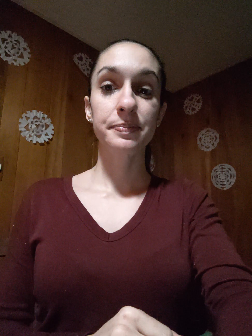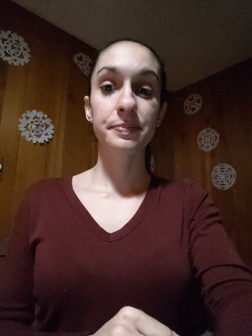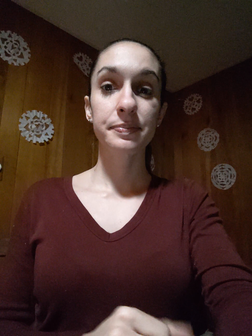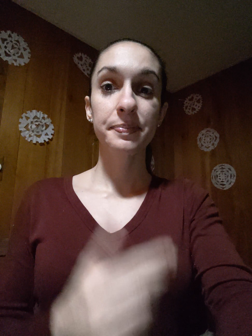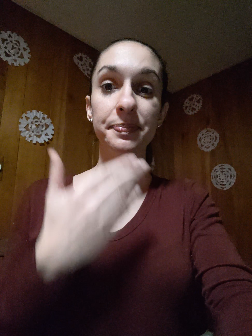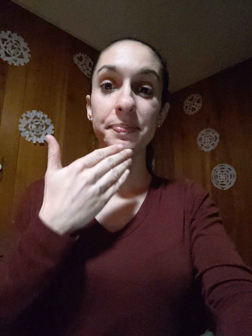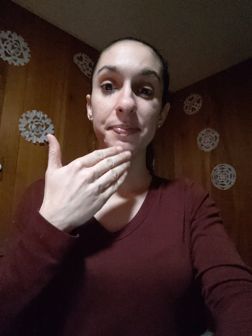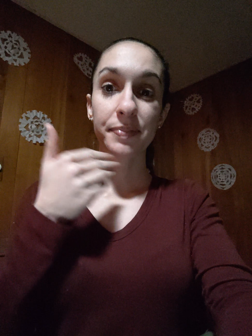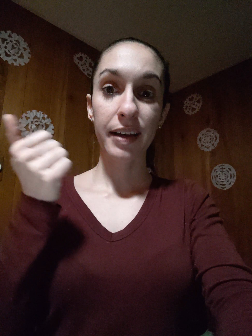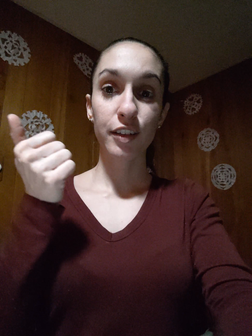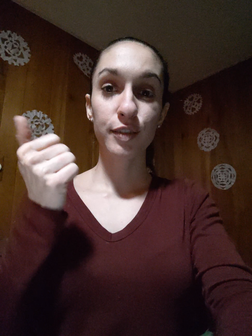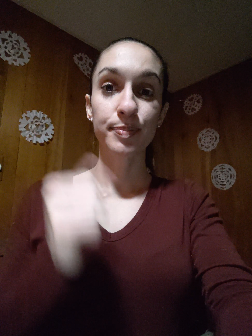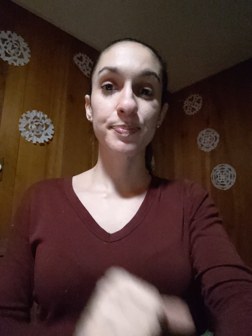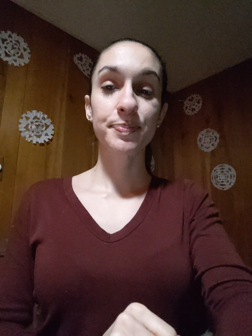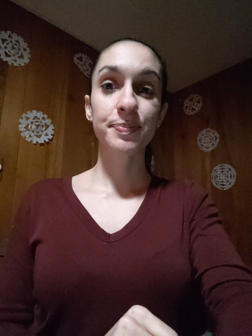better